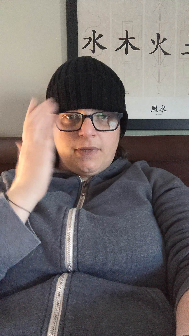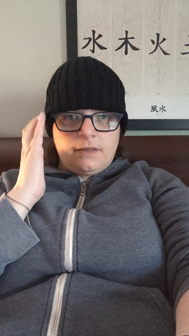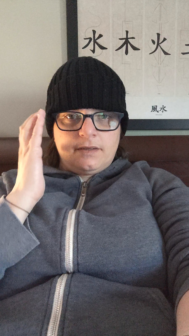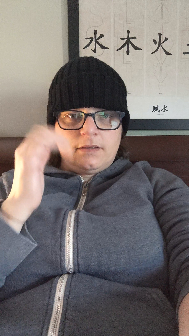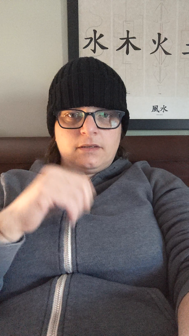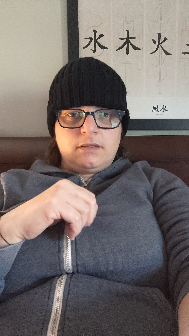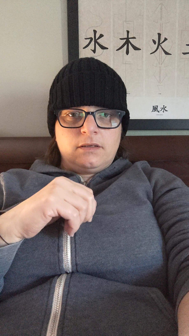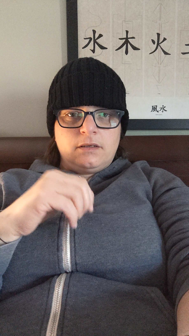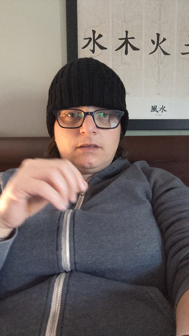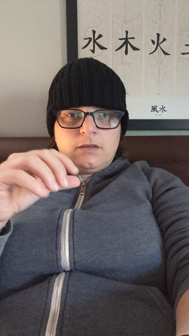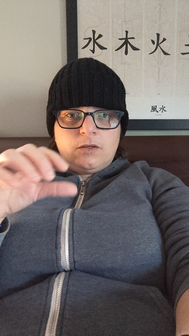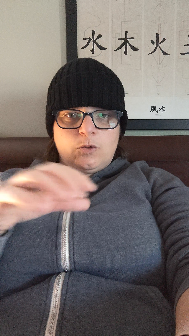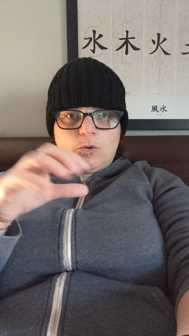does